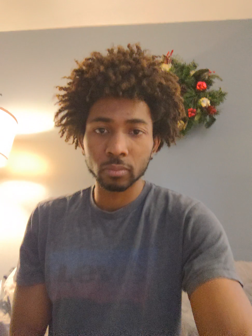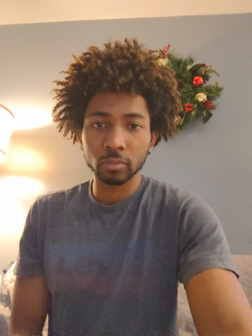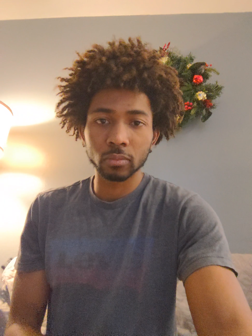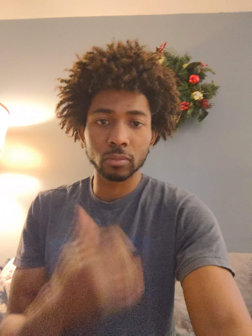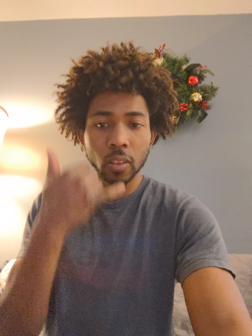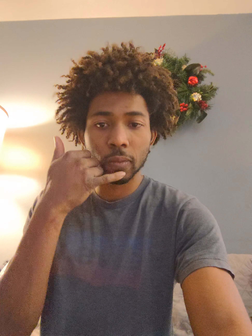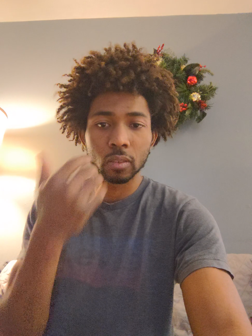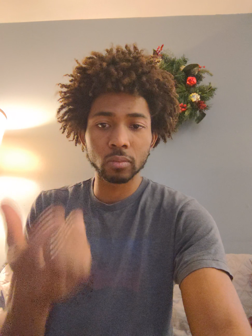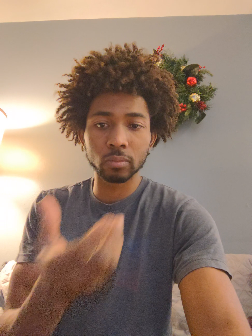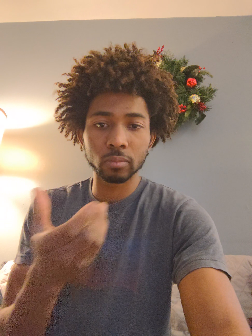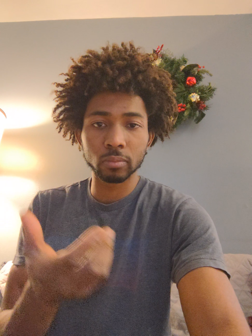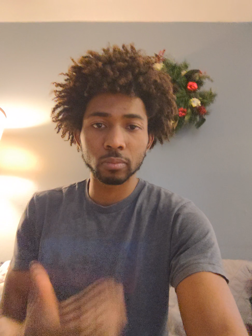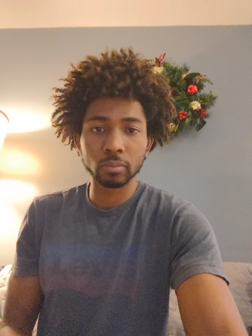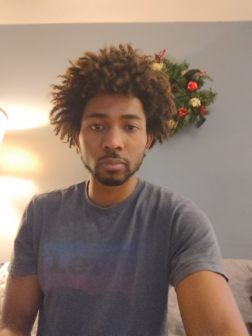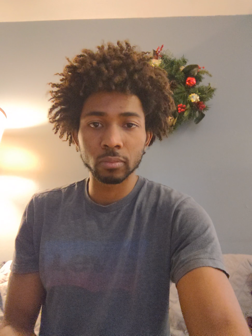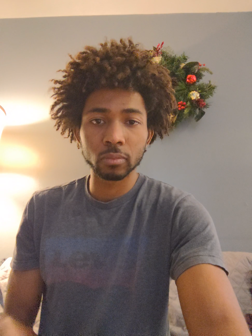call on the phone